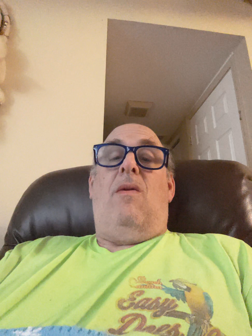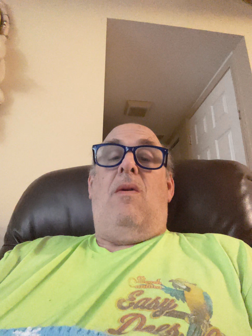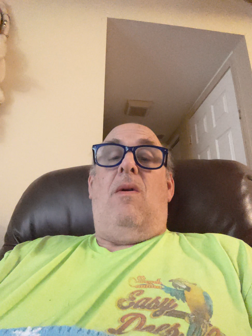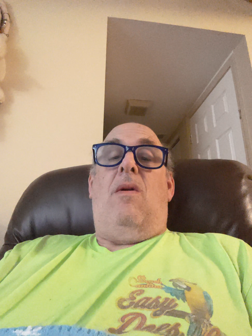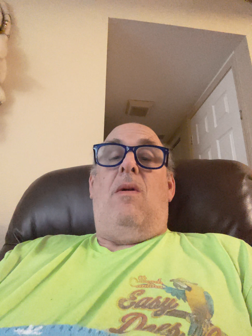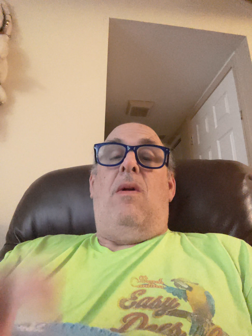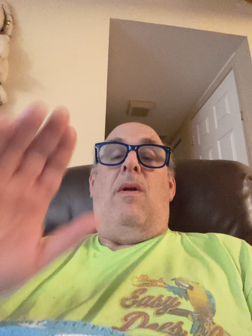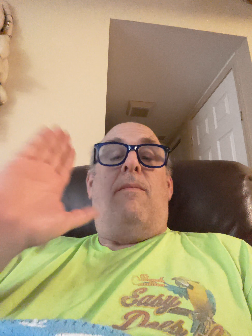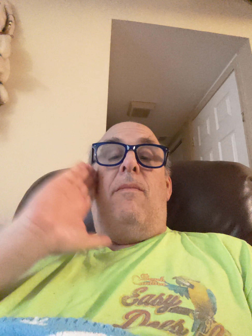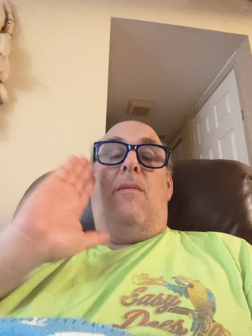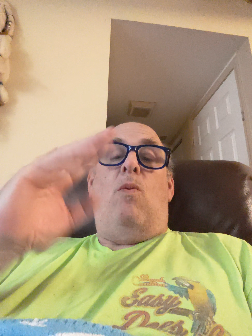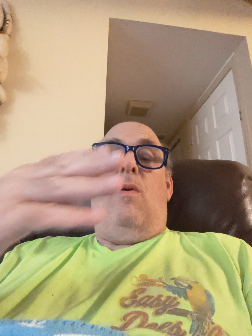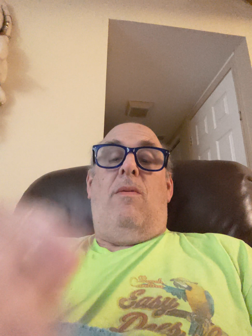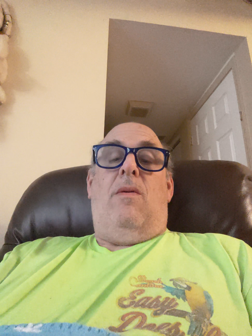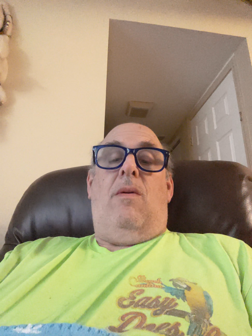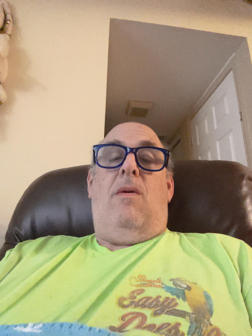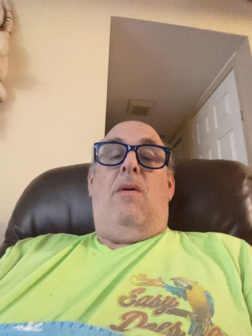bedroom